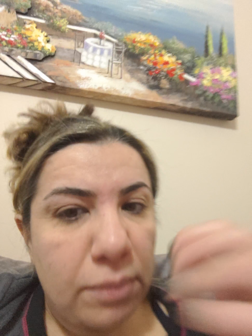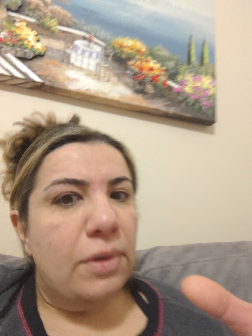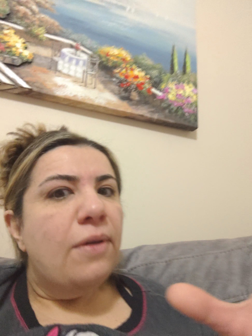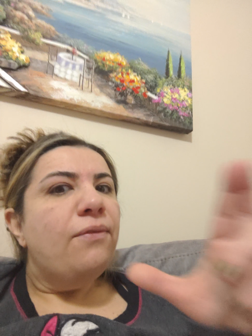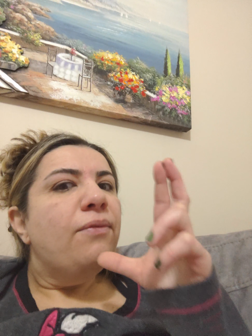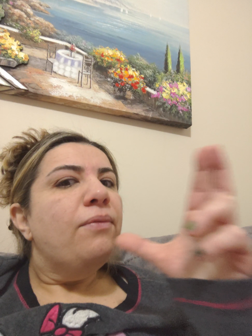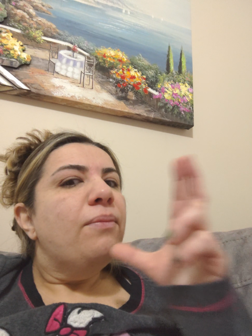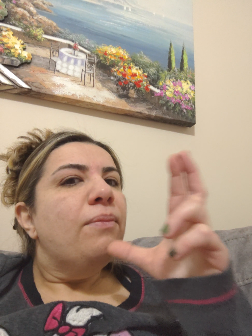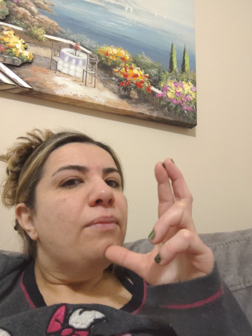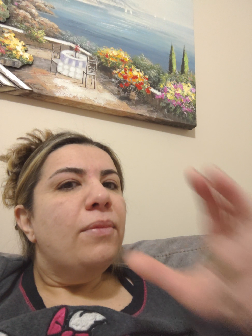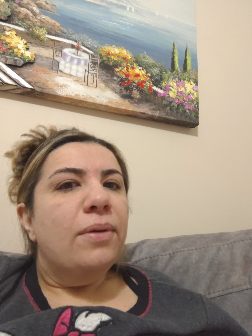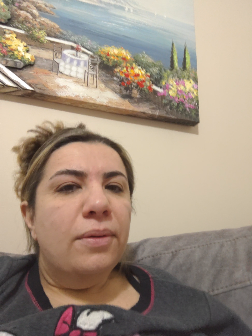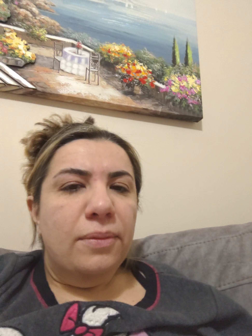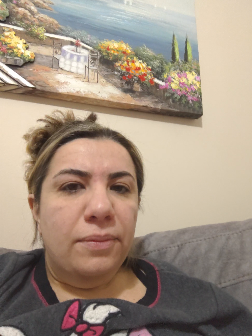hen